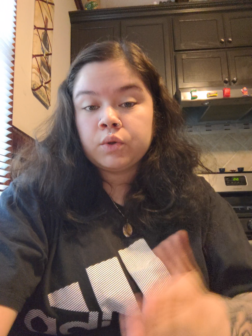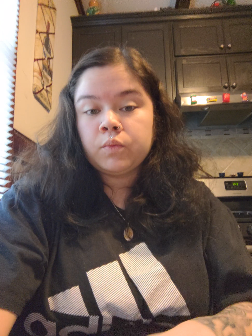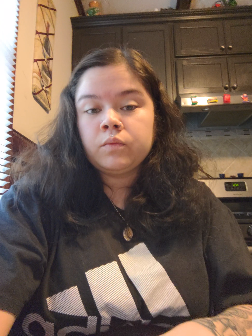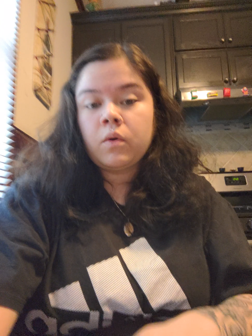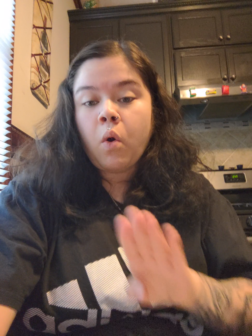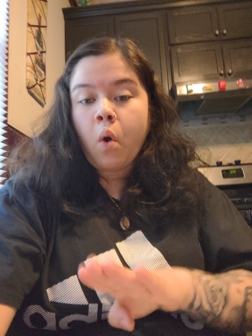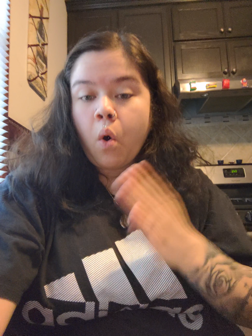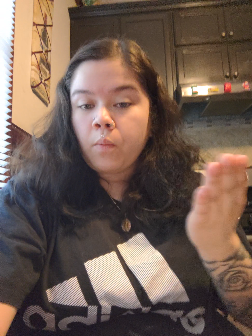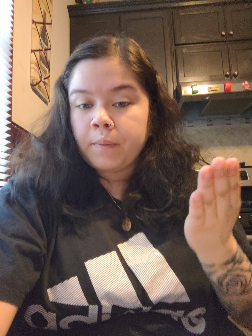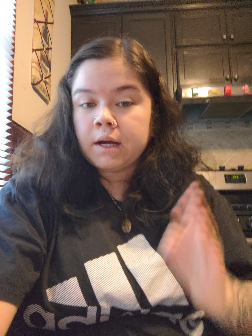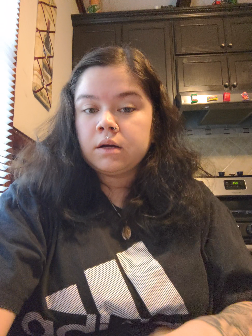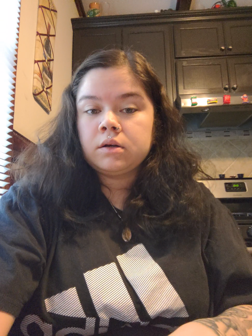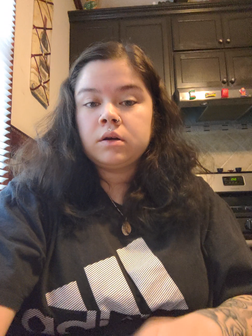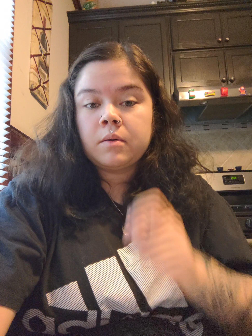open